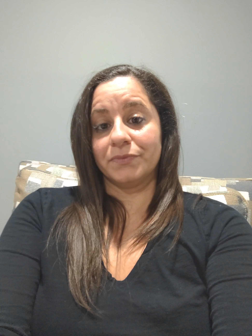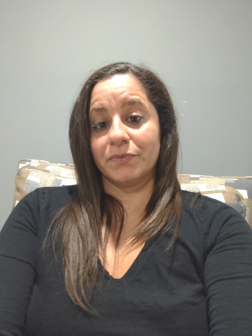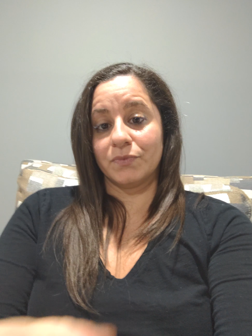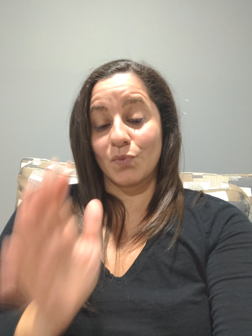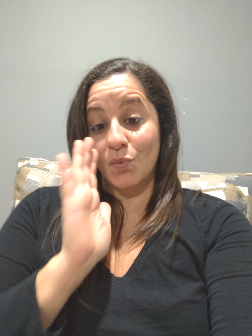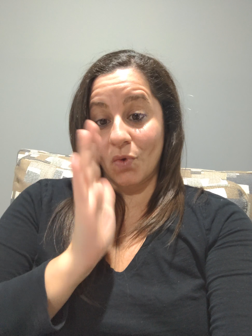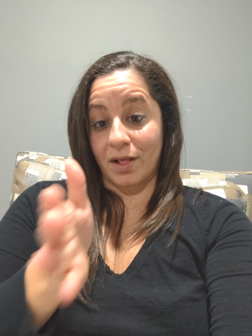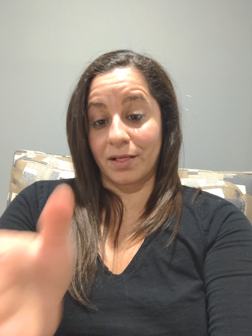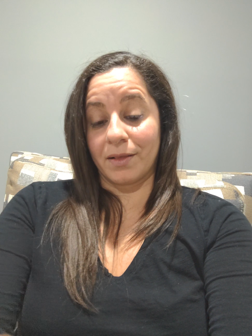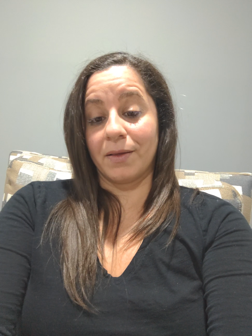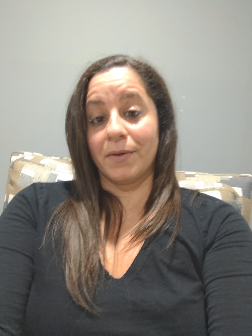will